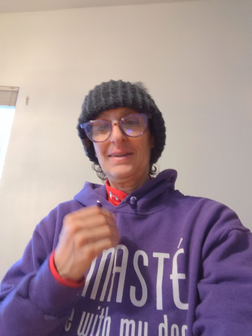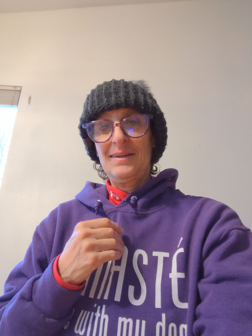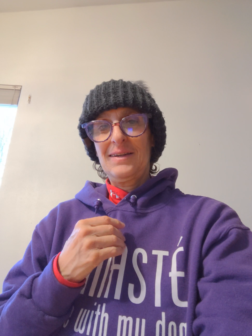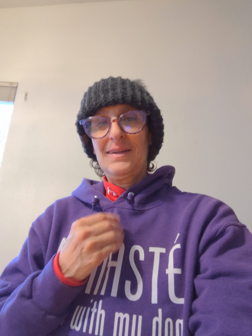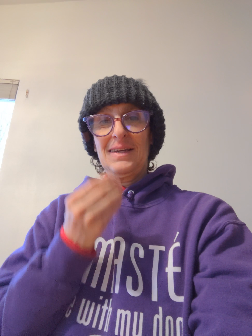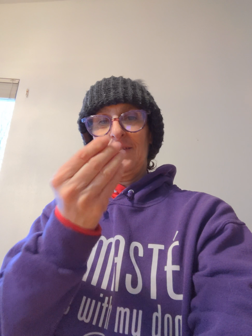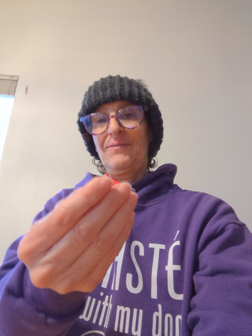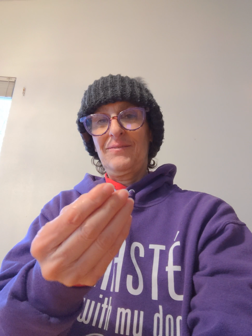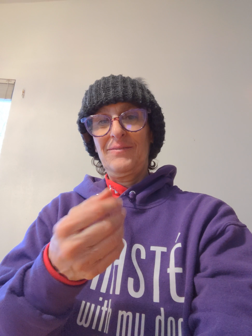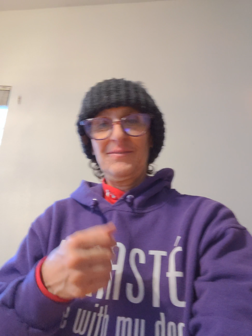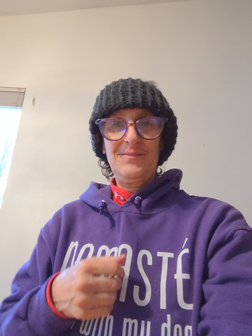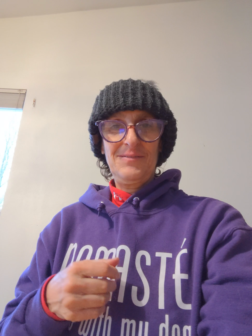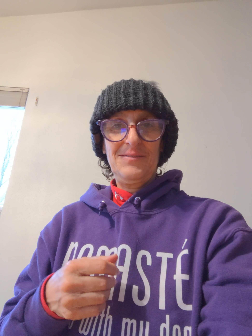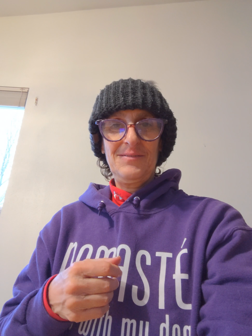give